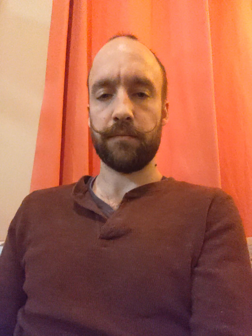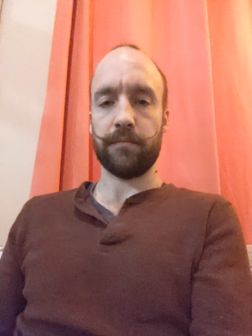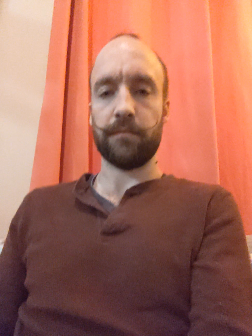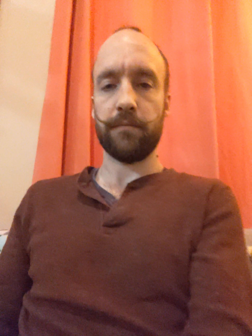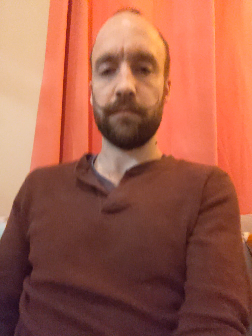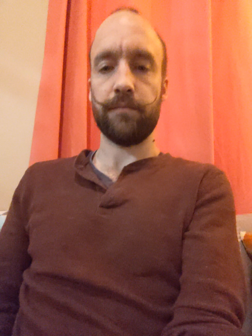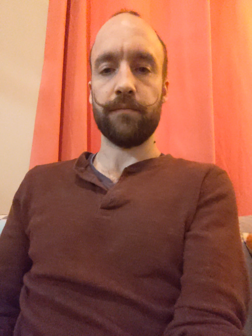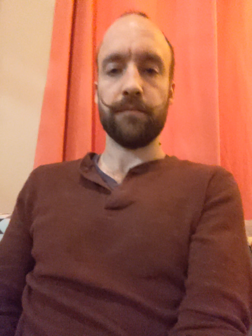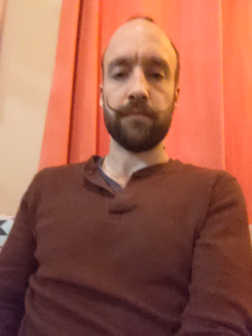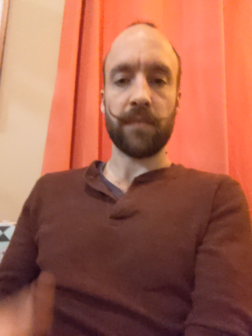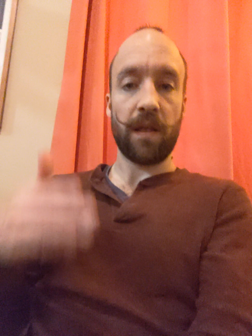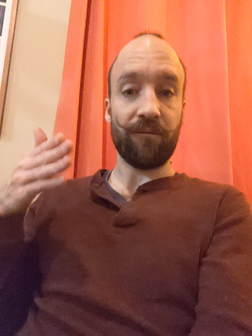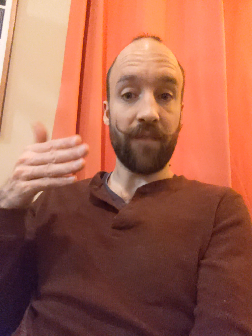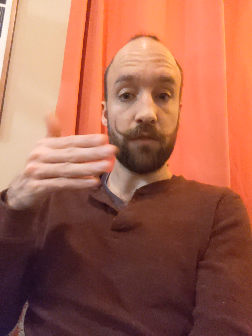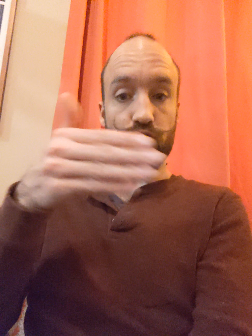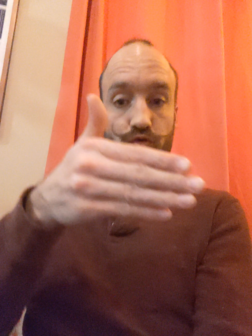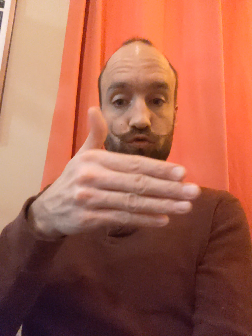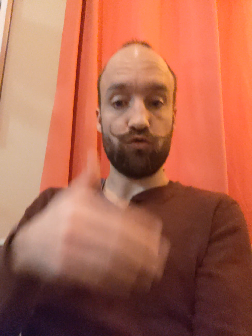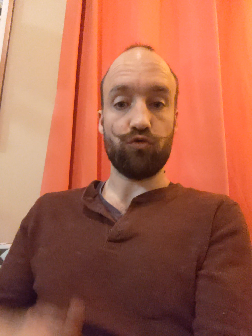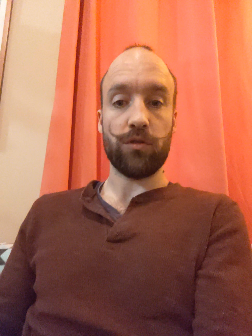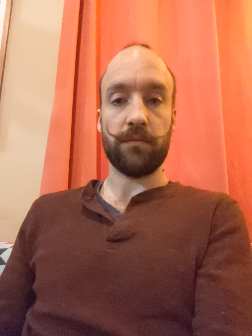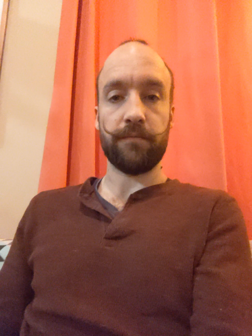fish